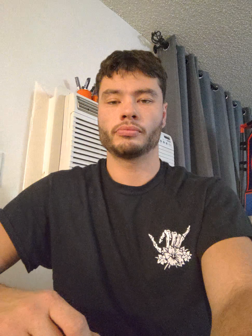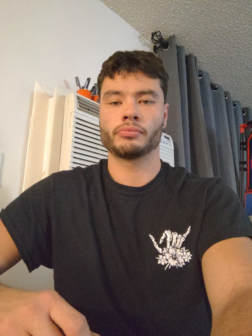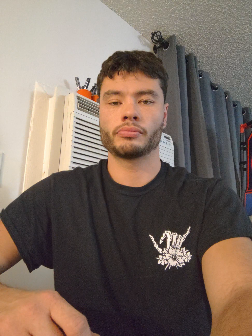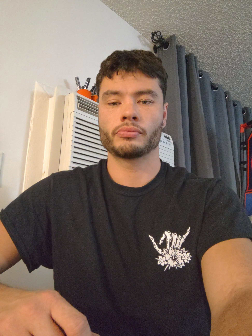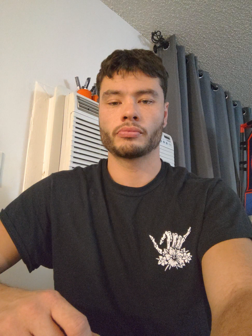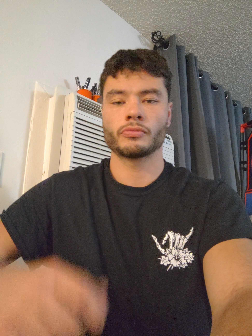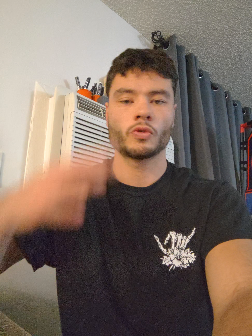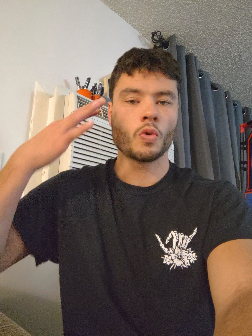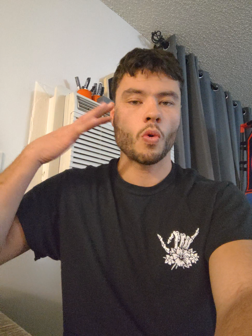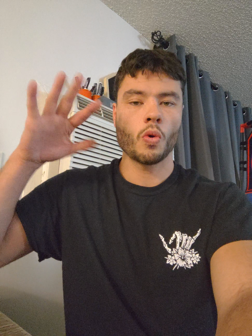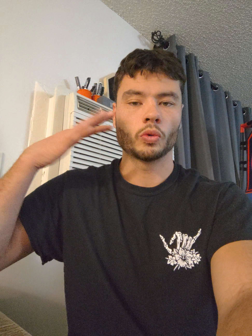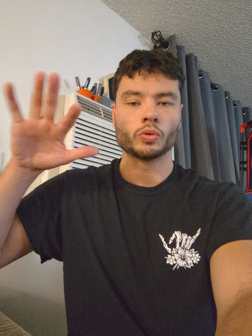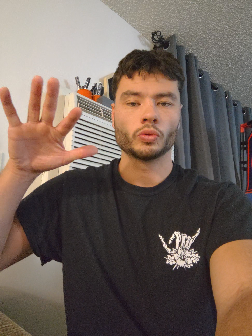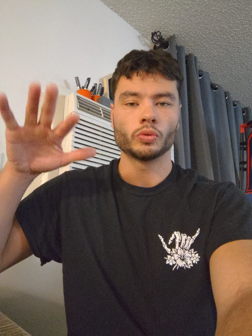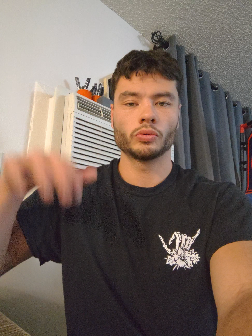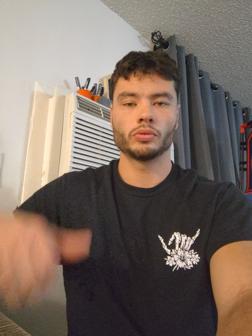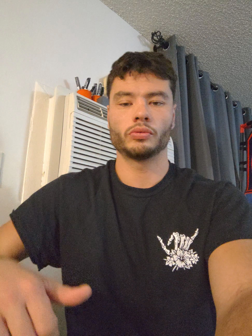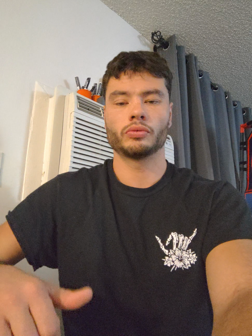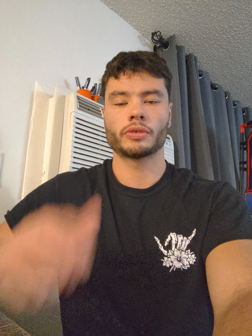noisy